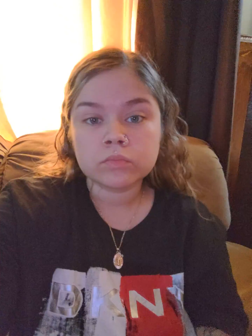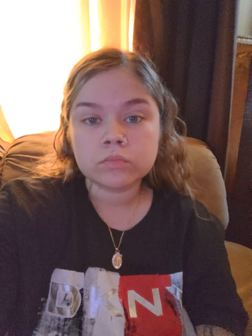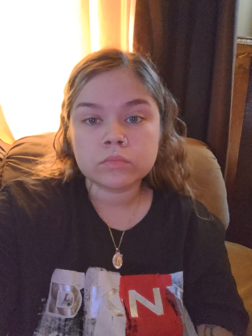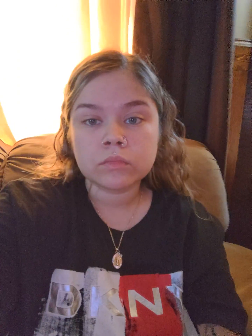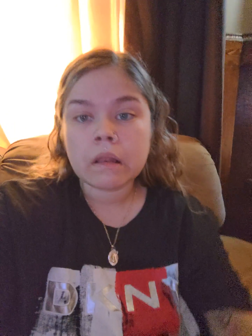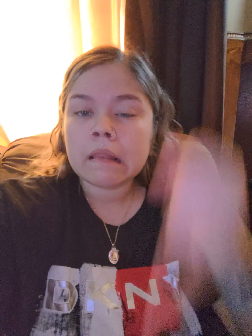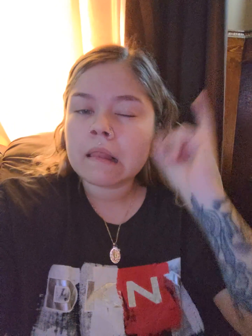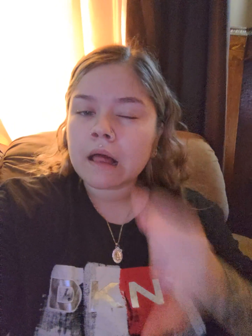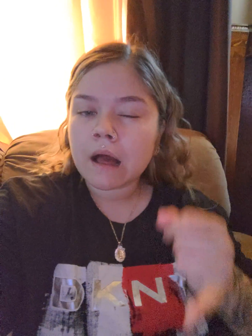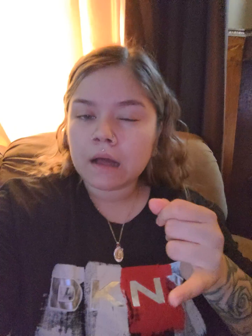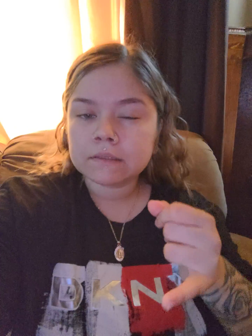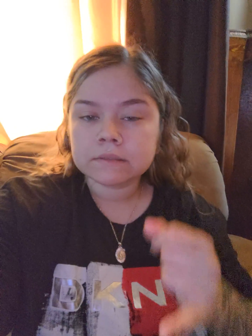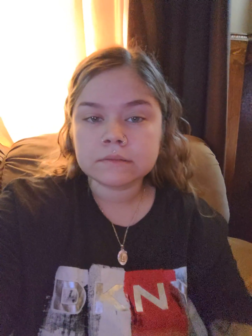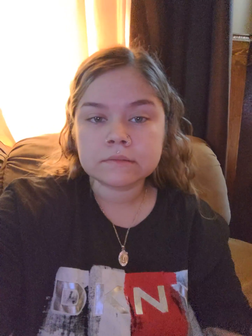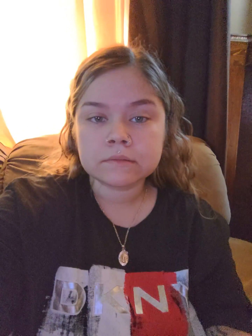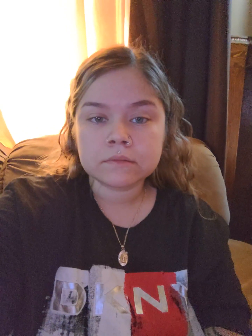last